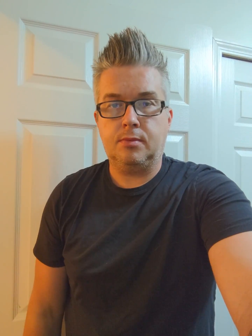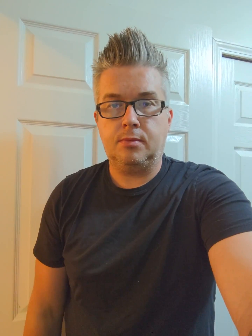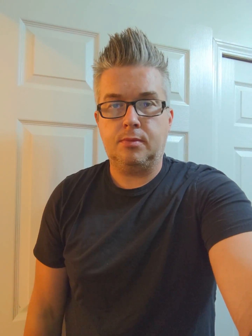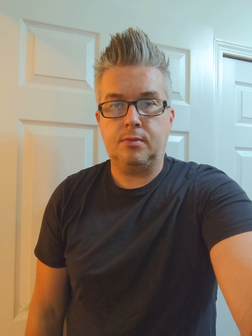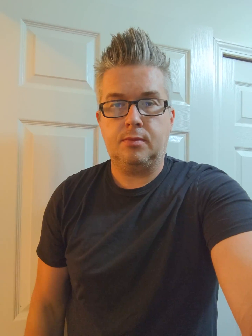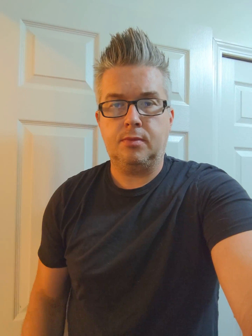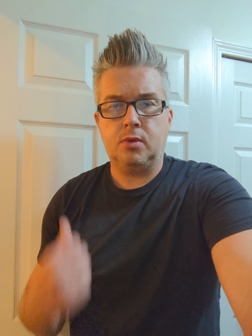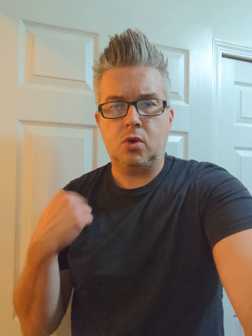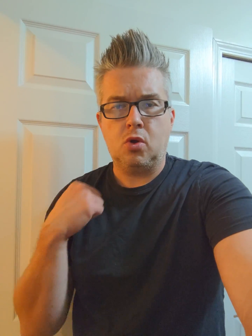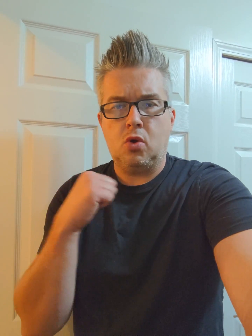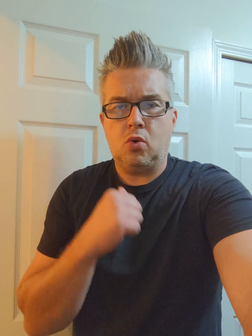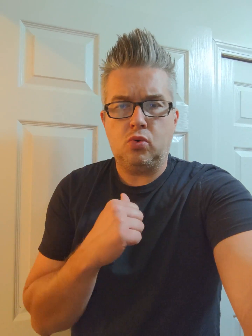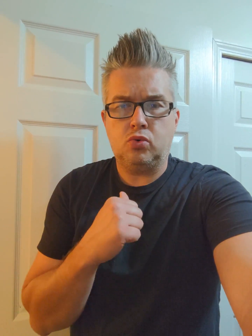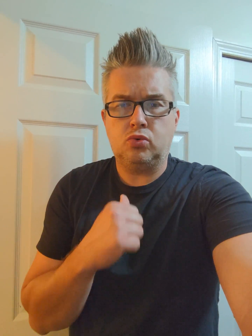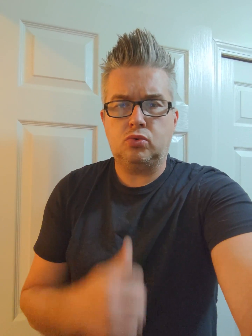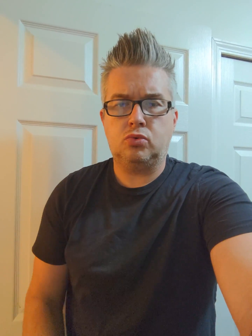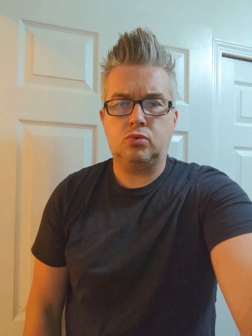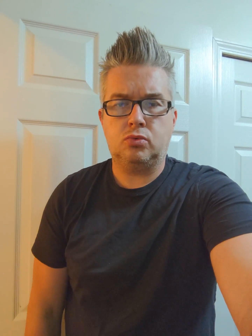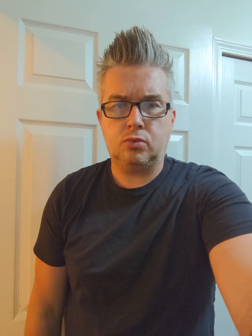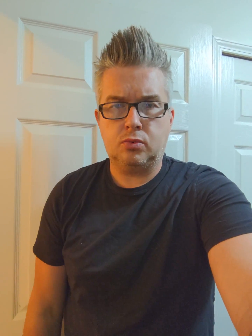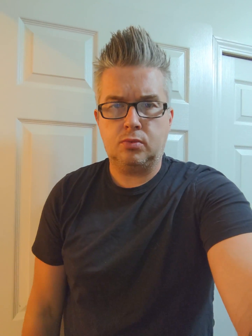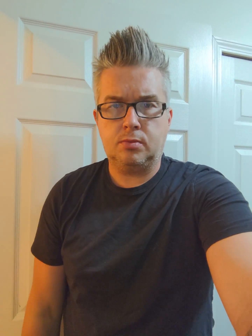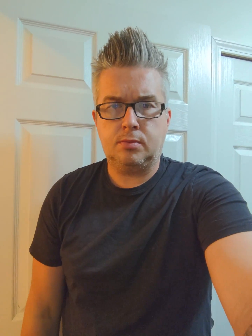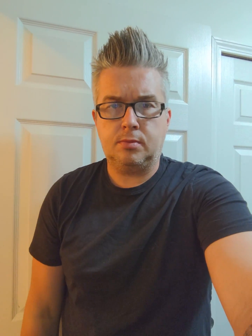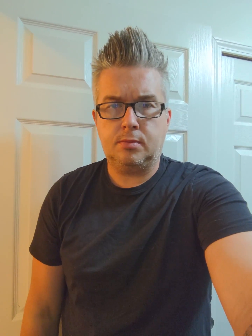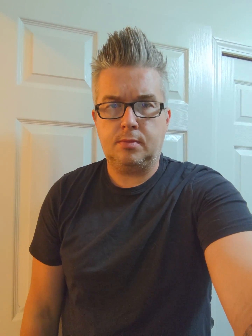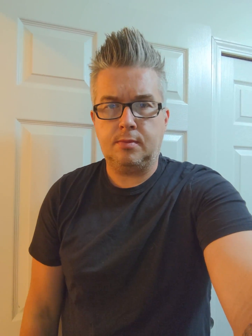coats